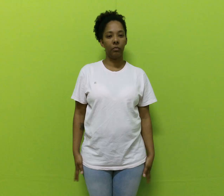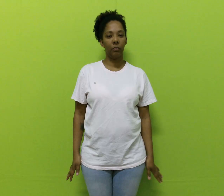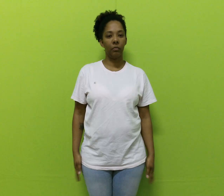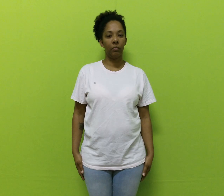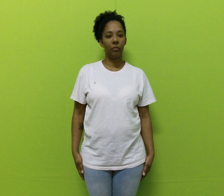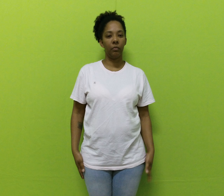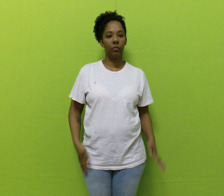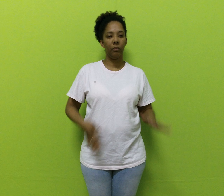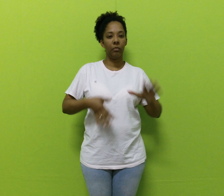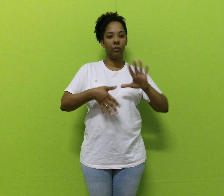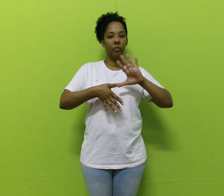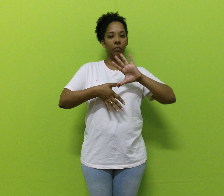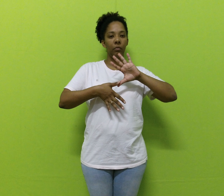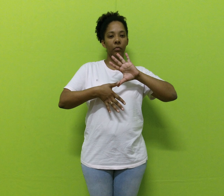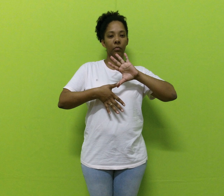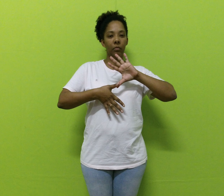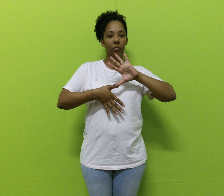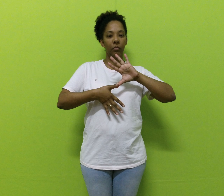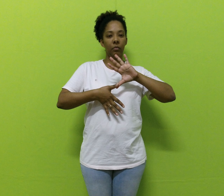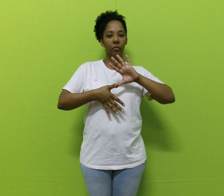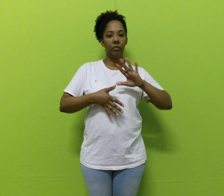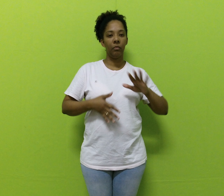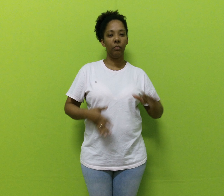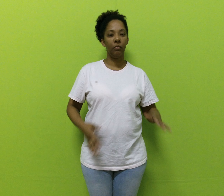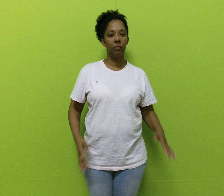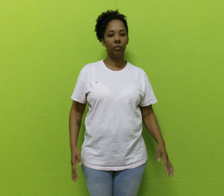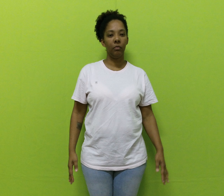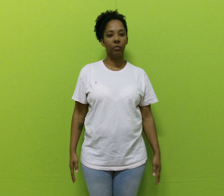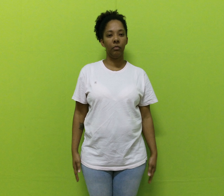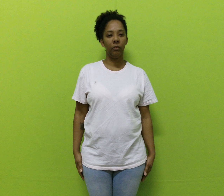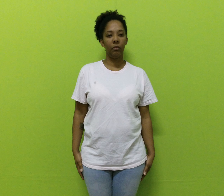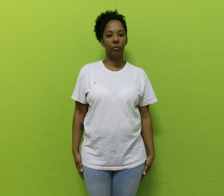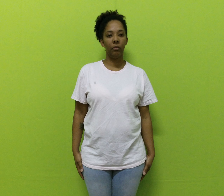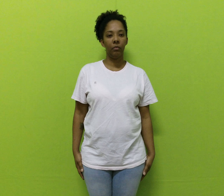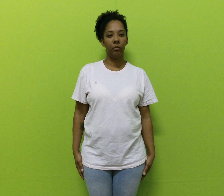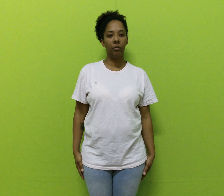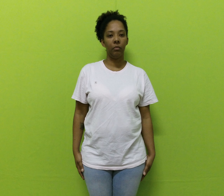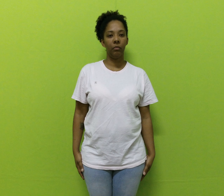América